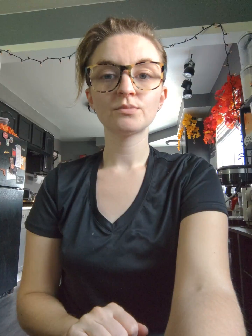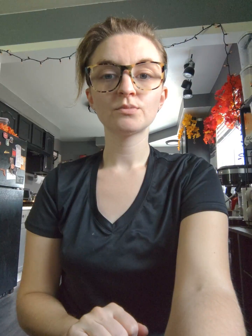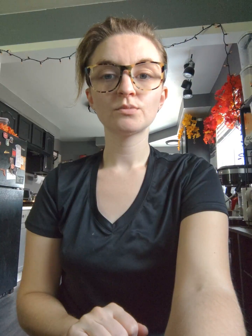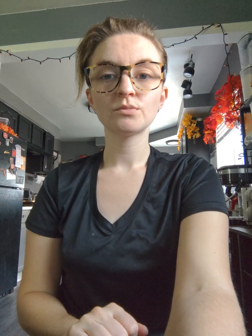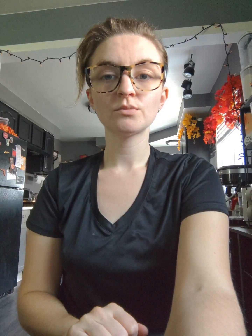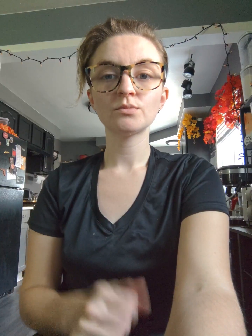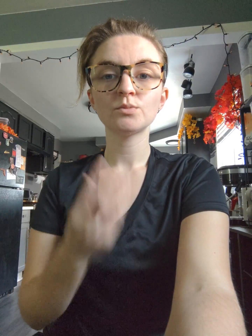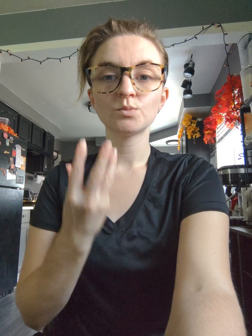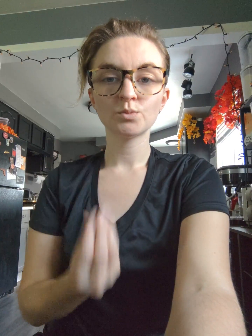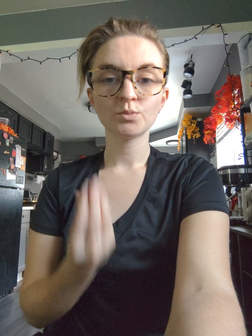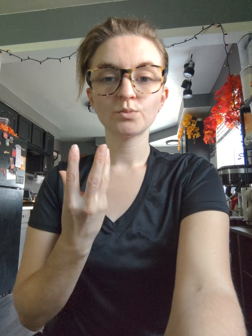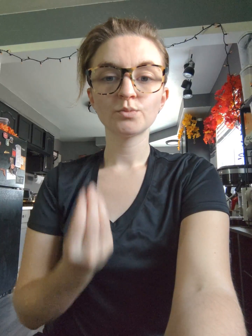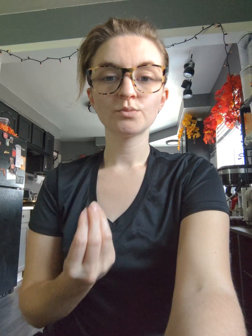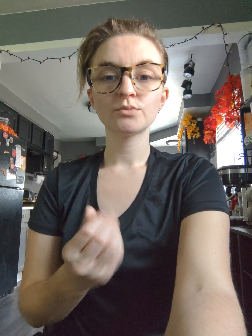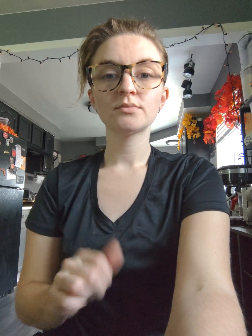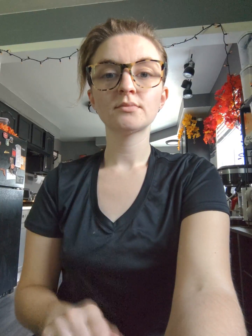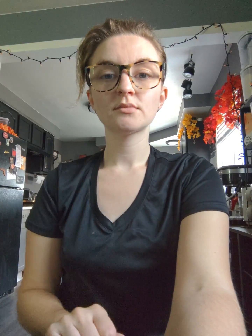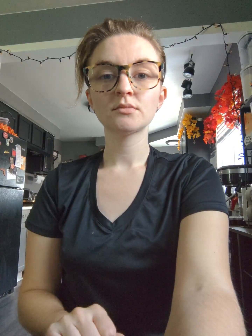gentle